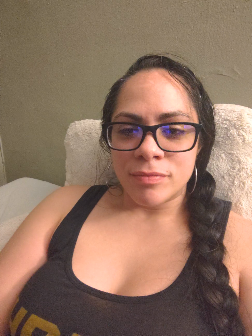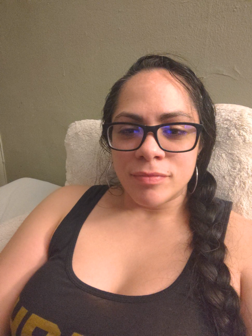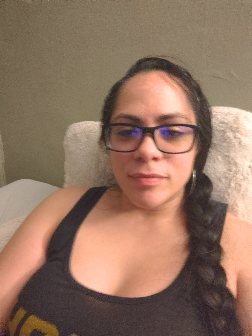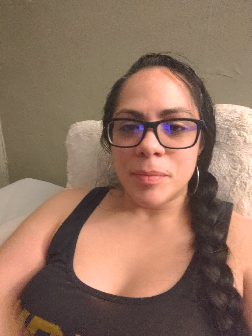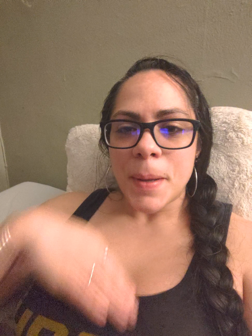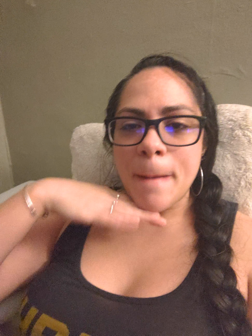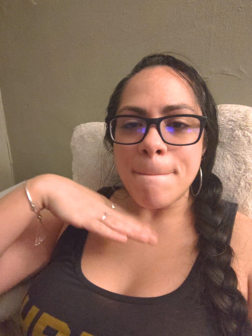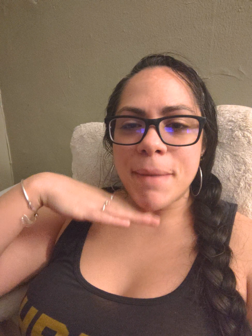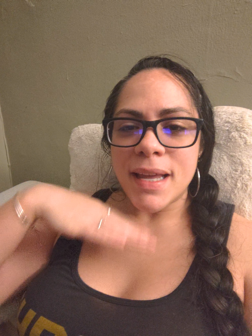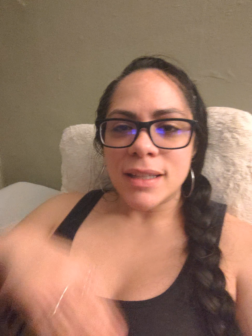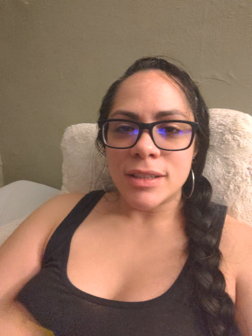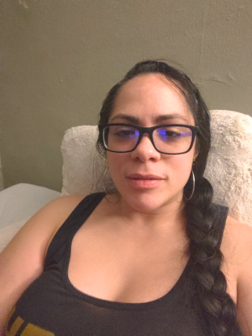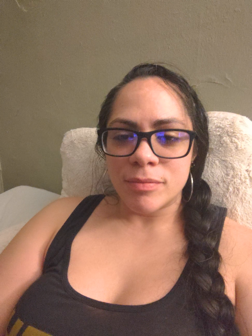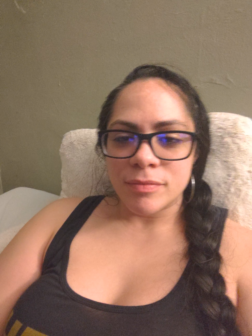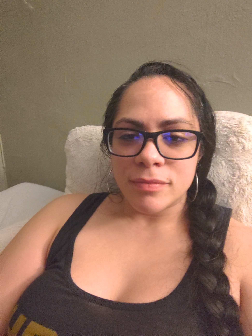pig